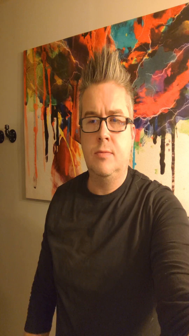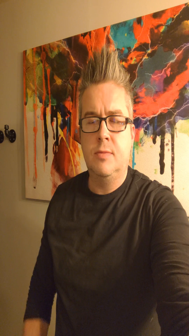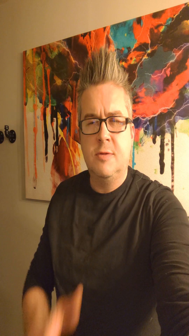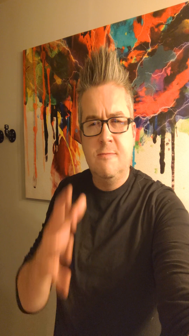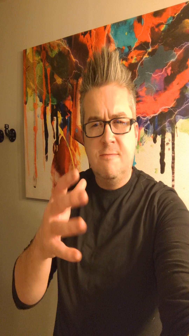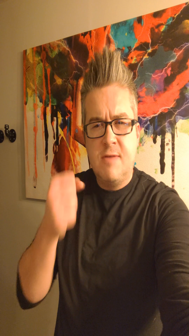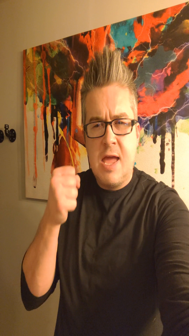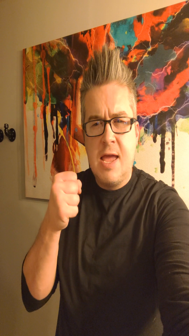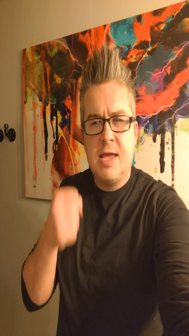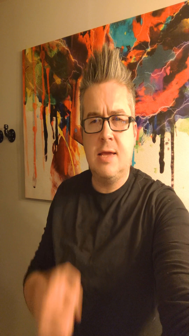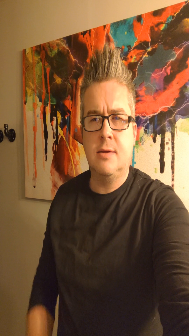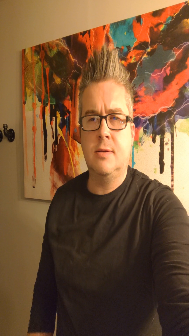fast